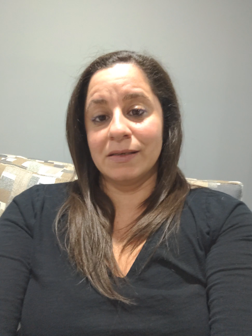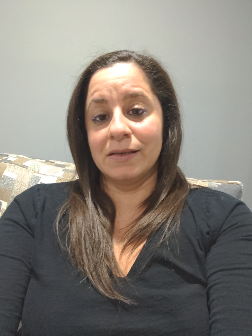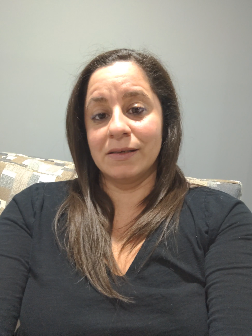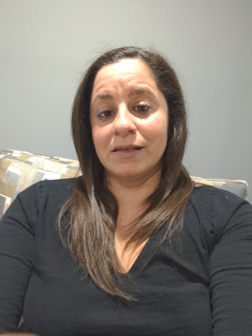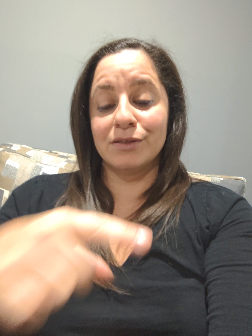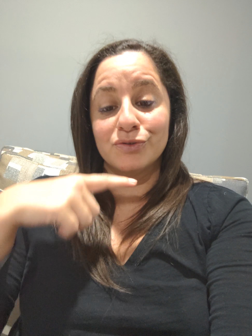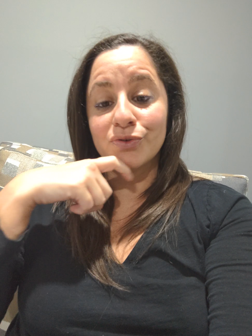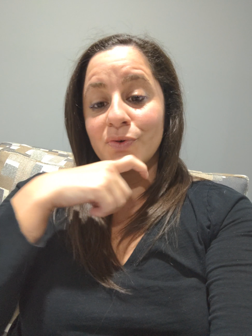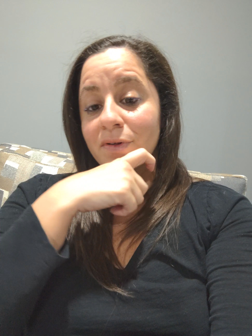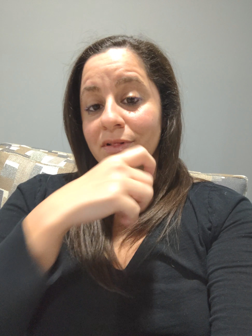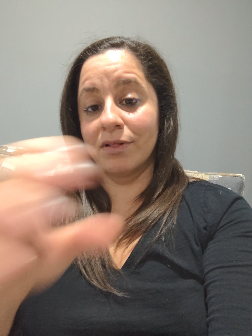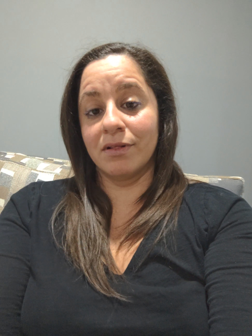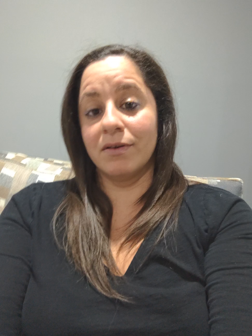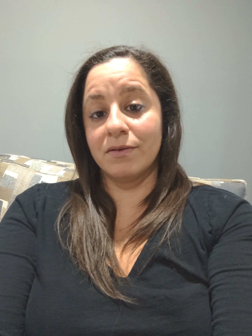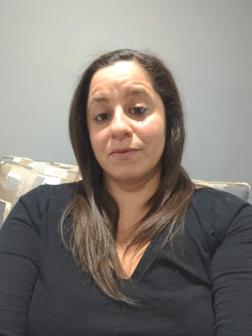cereal